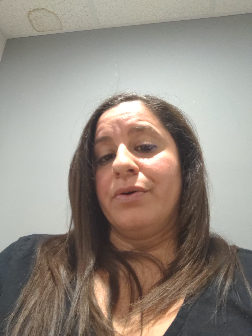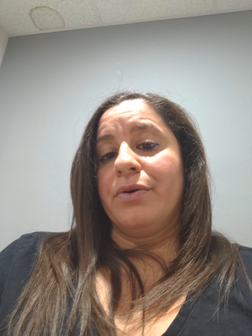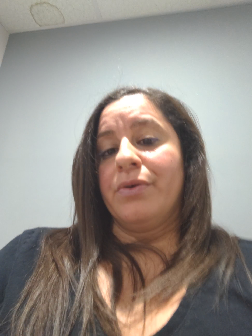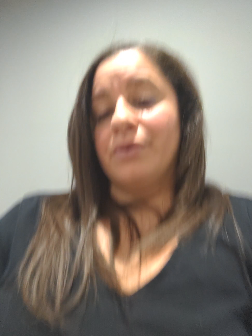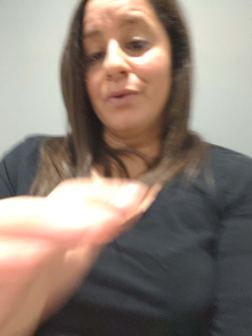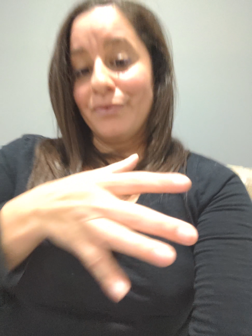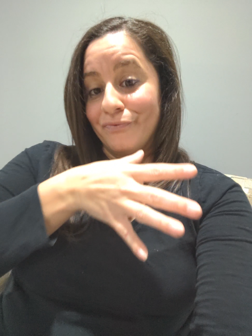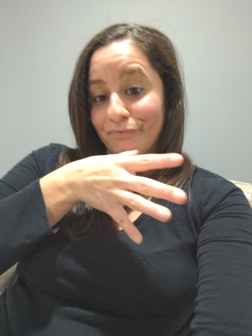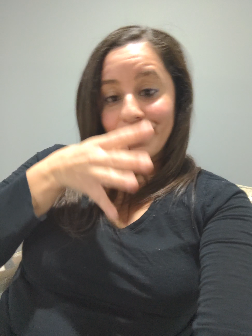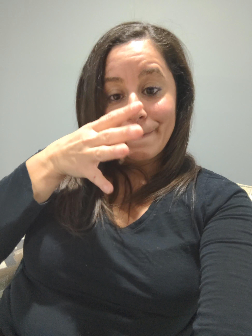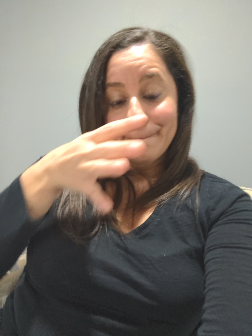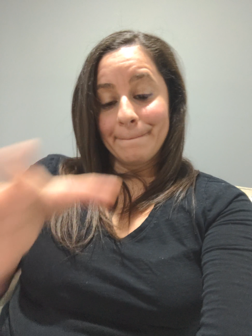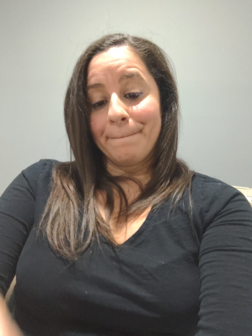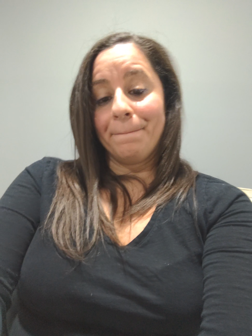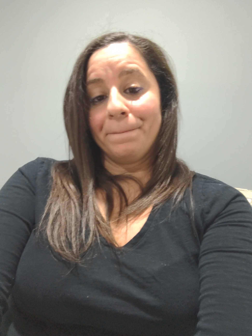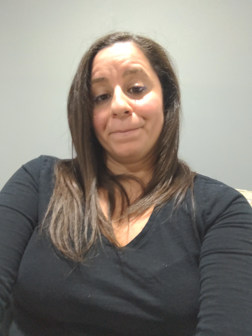farm